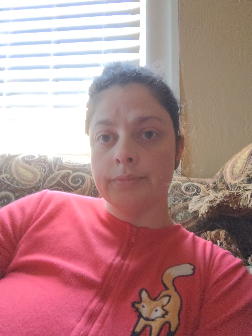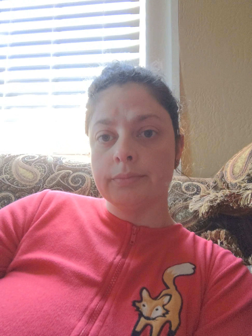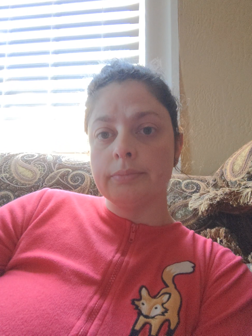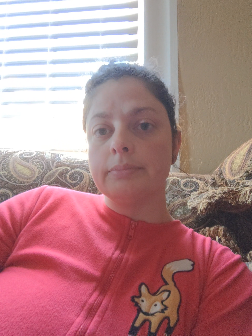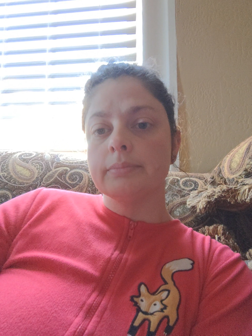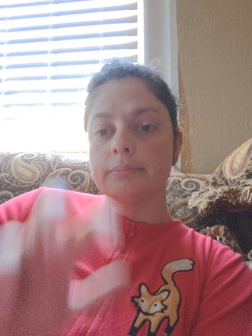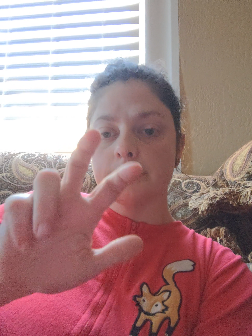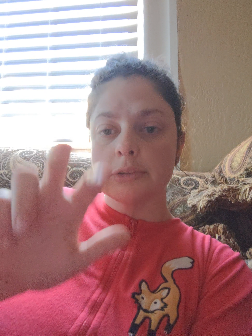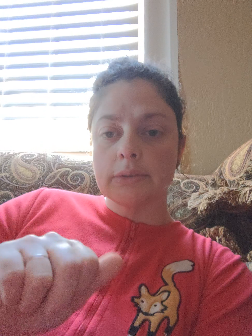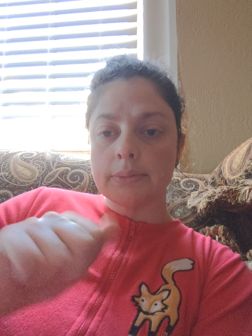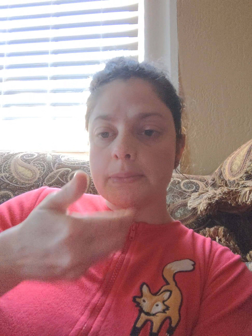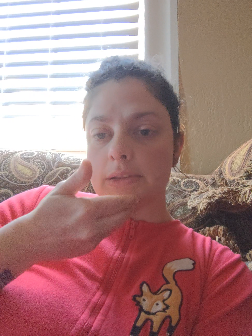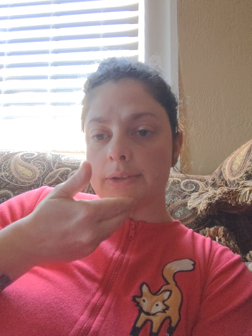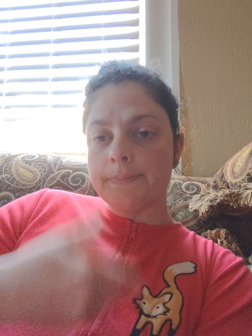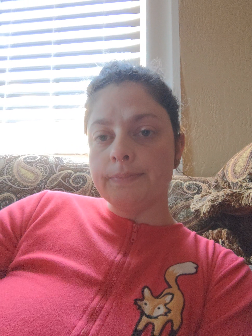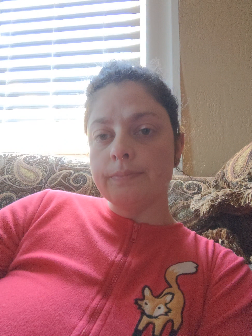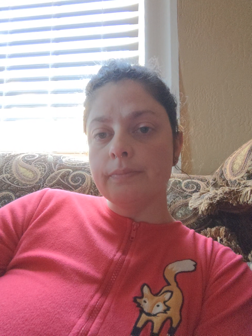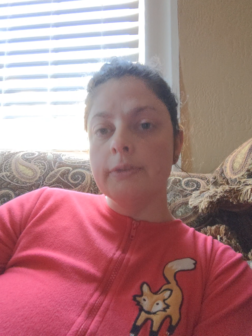pizza